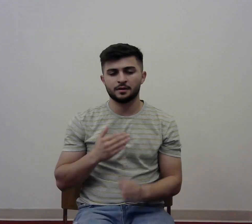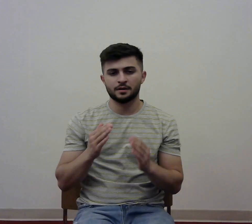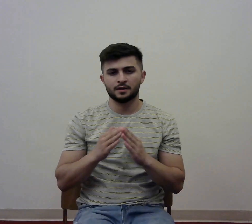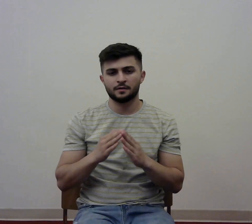ev